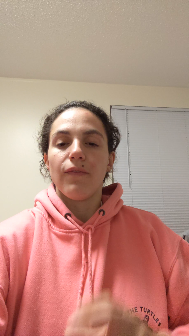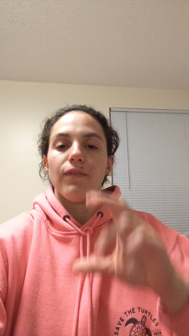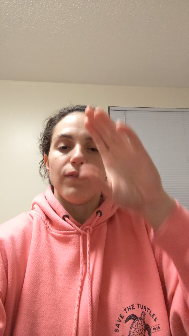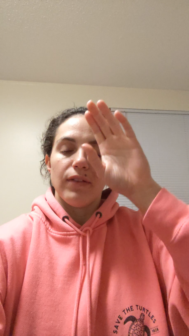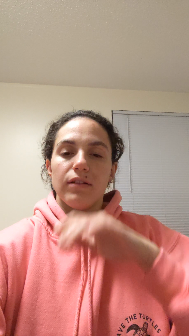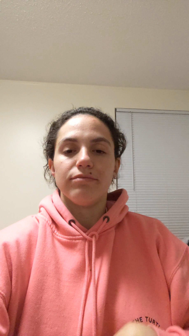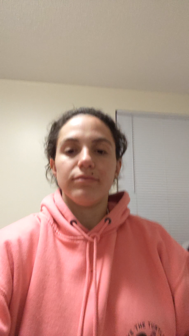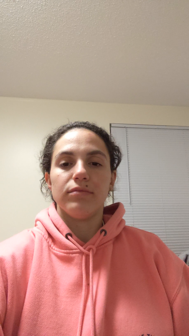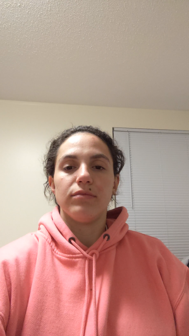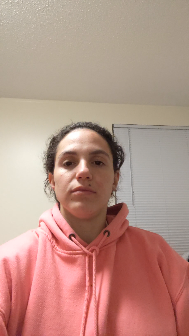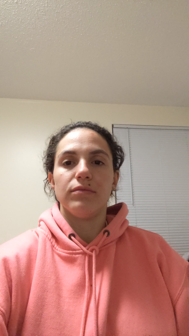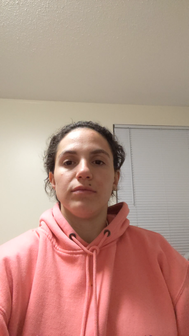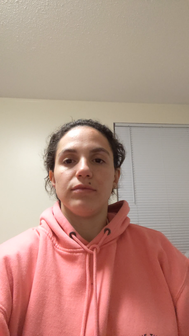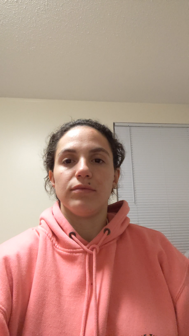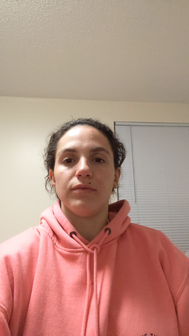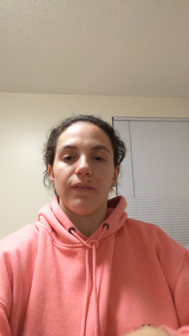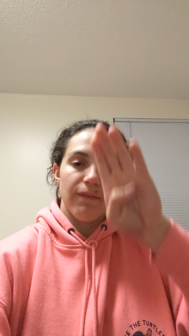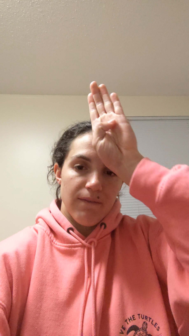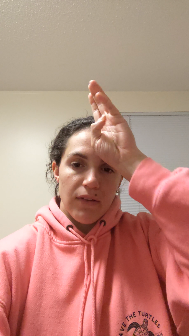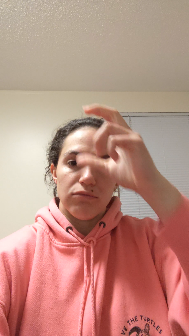fire truck